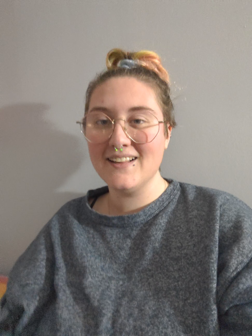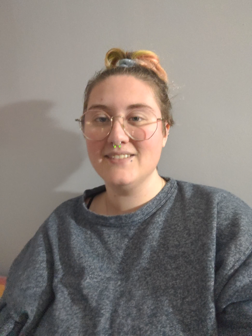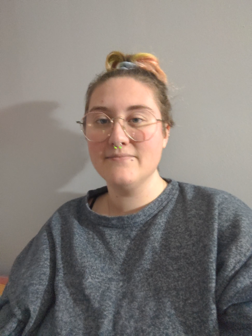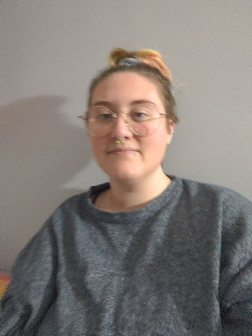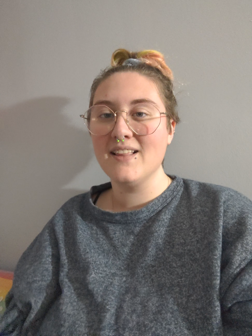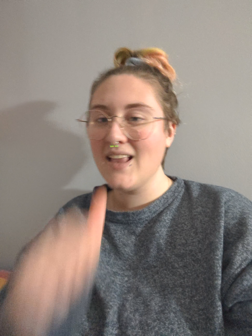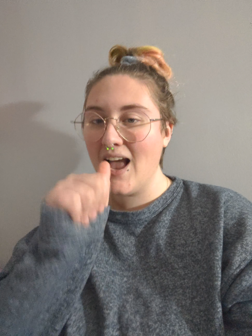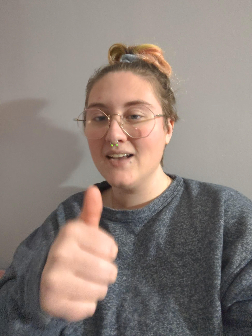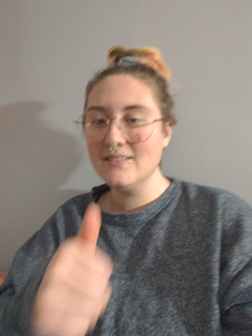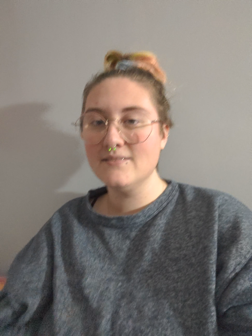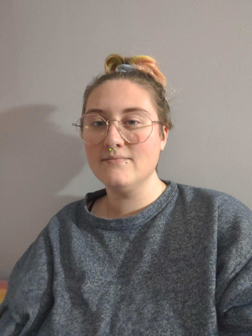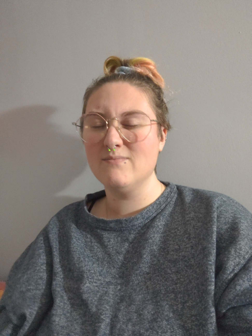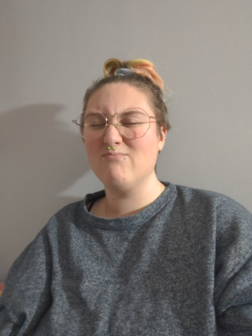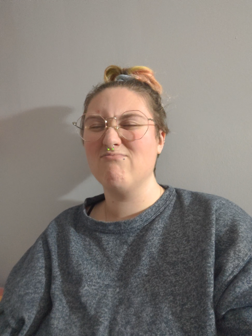not